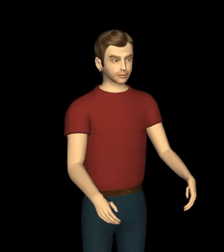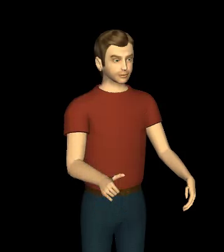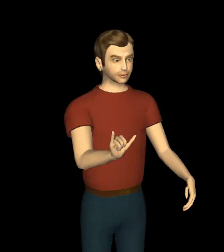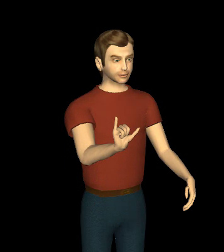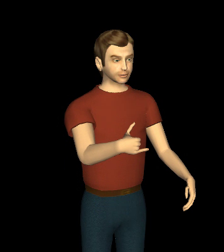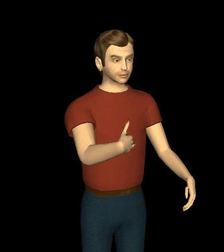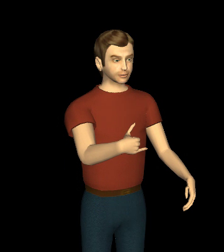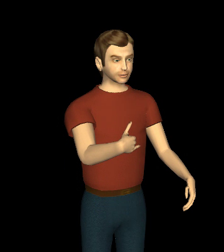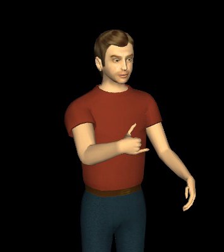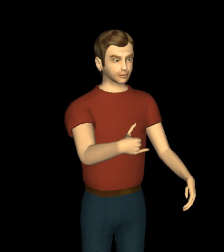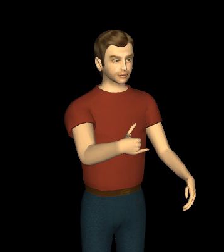الخميس